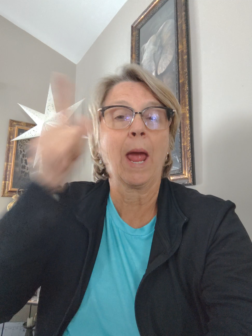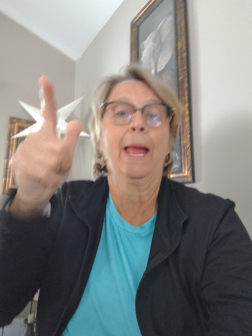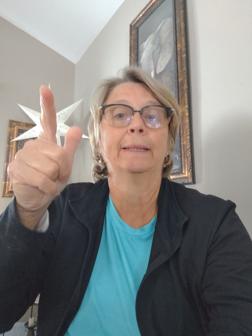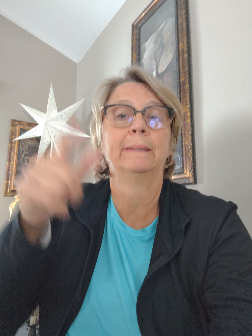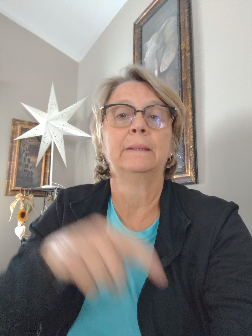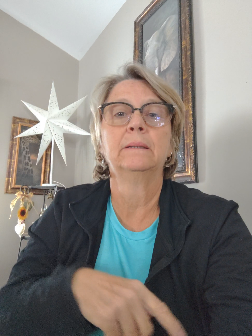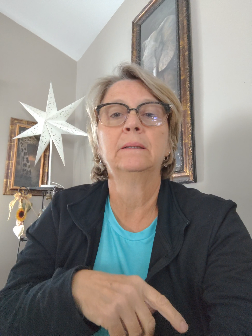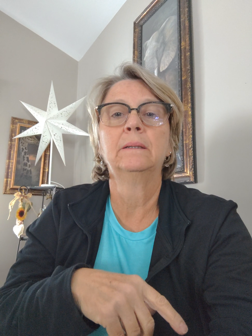awake